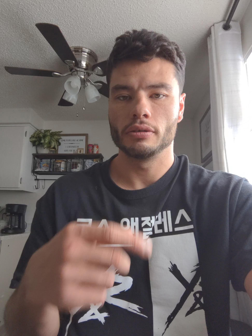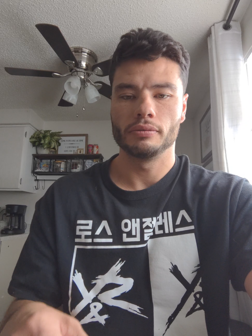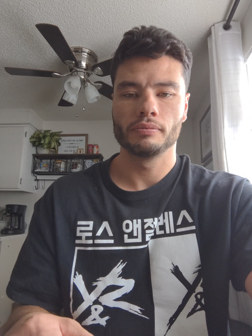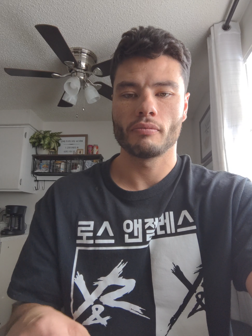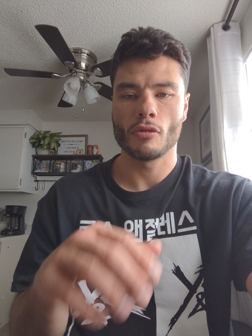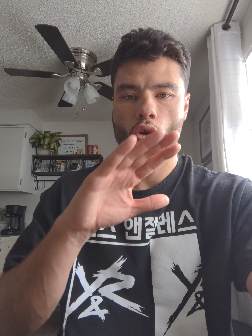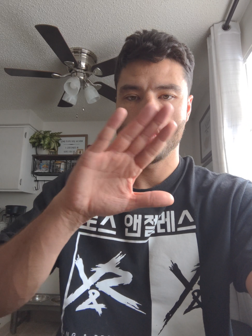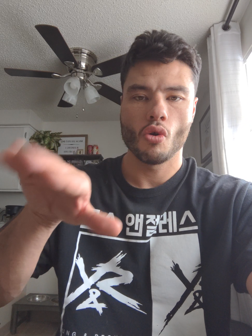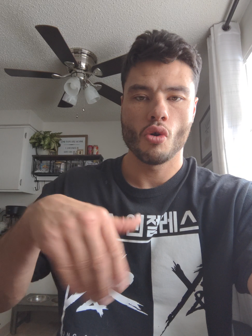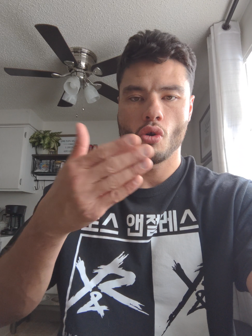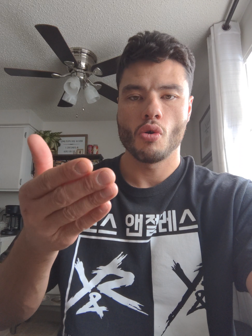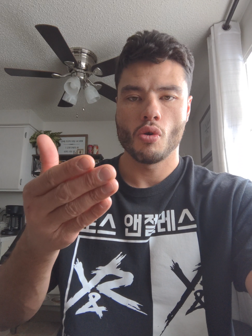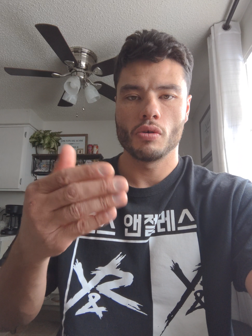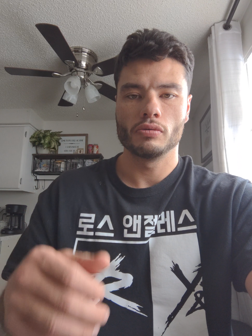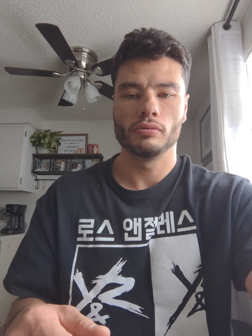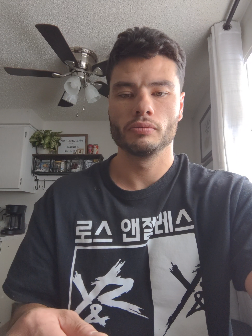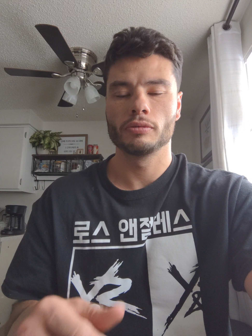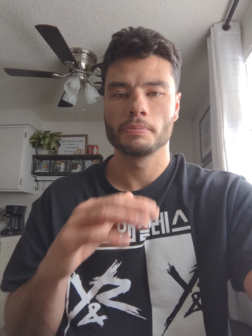all